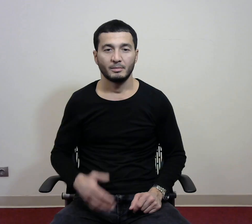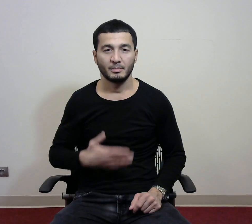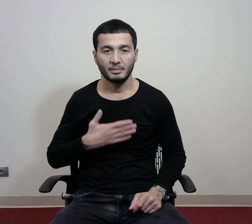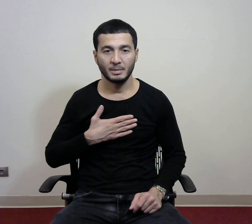mən